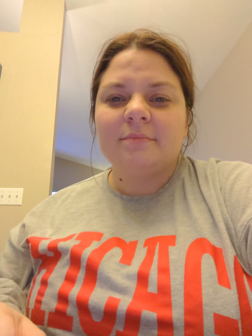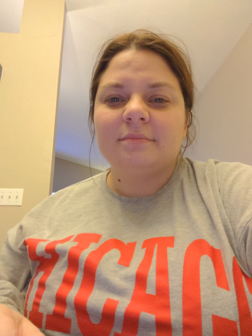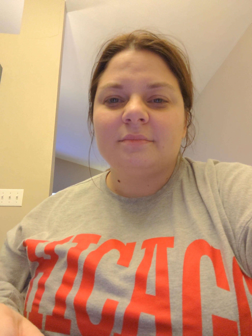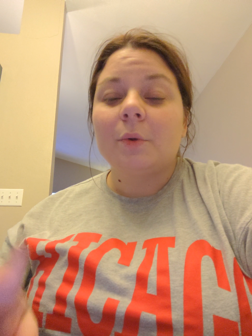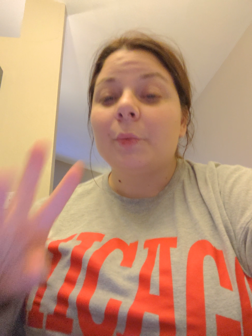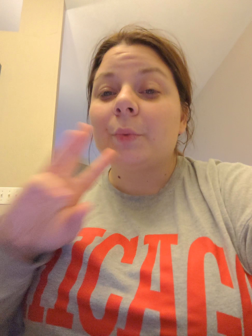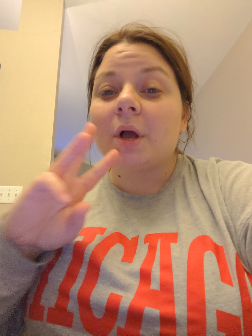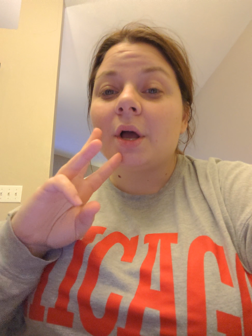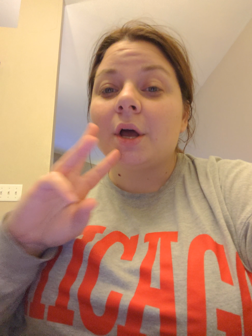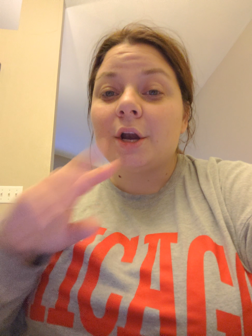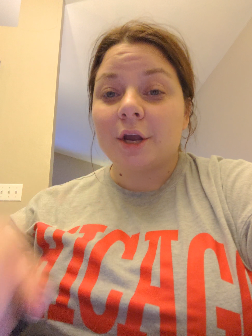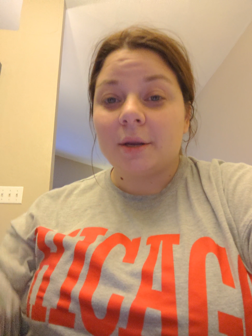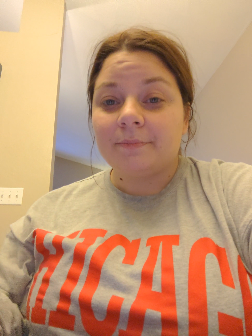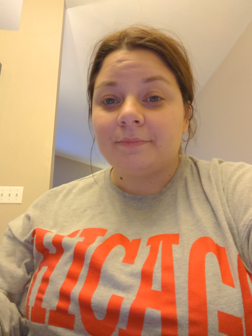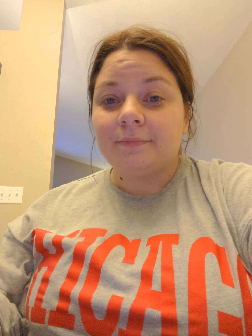water